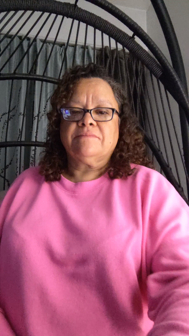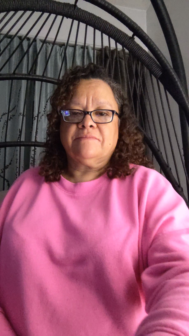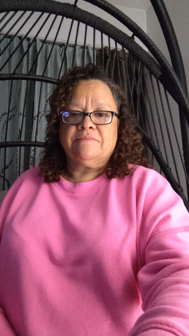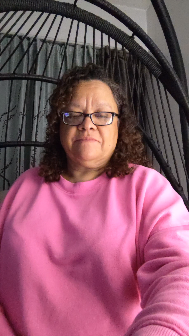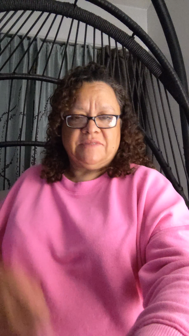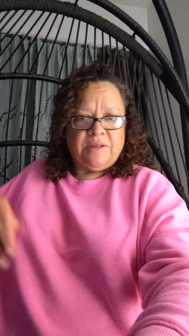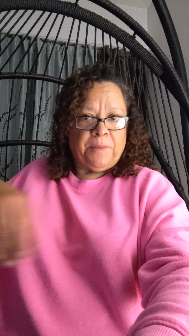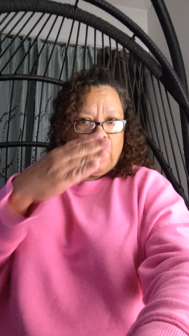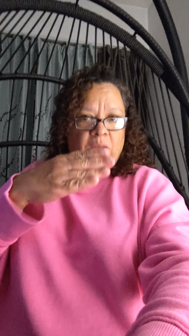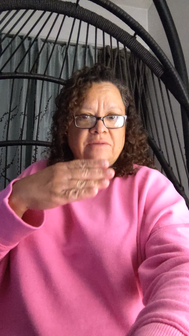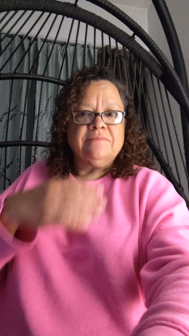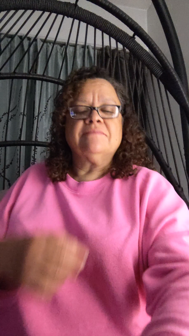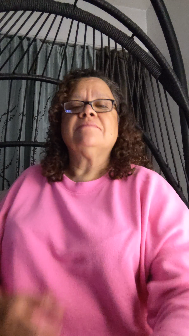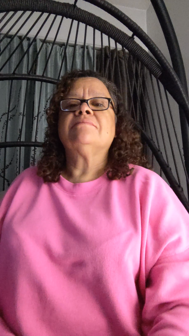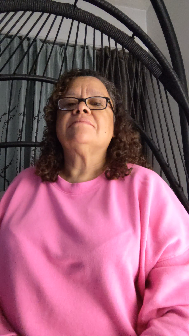kick